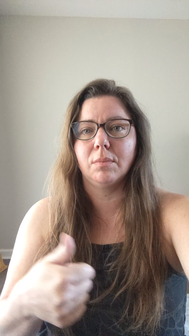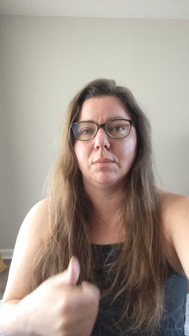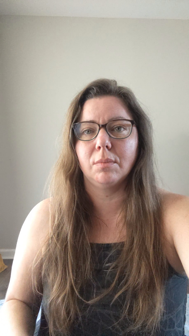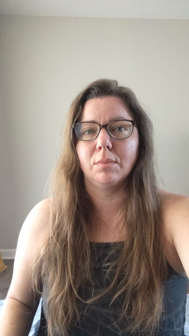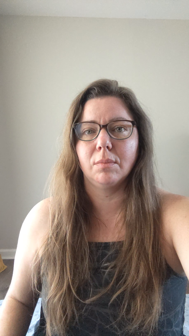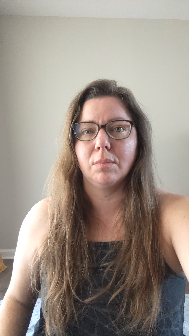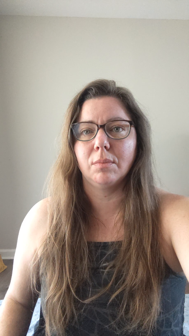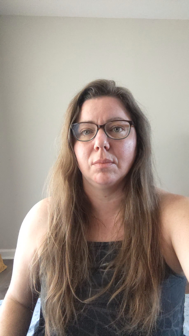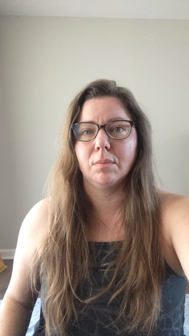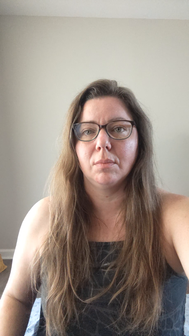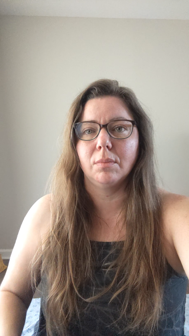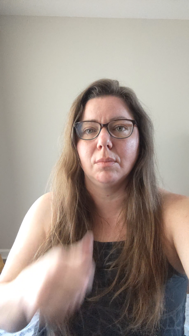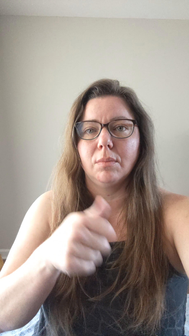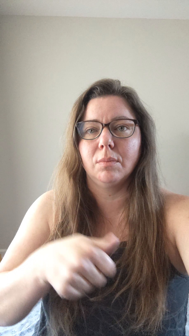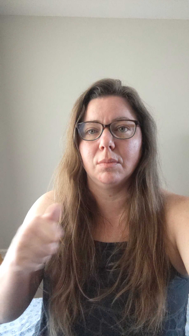each